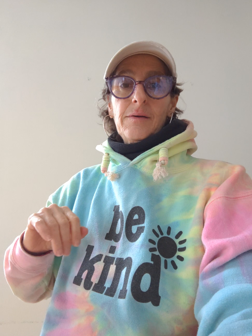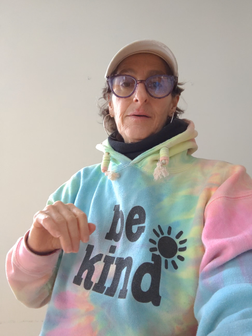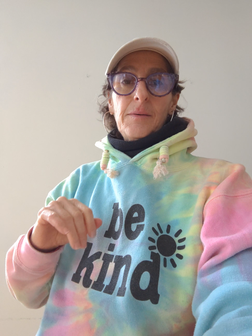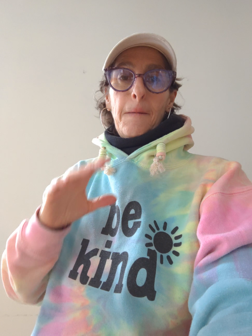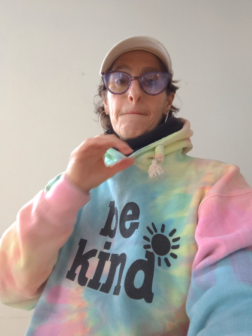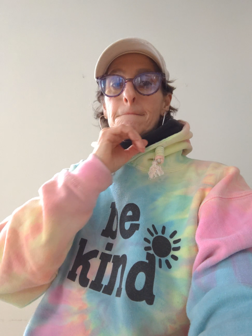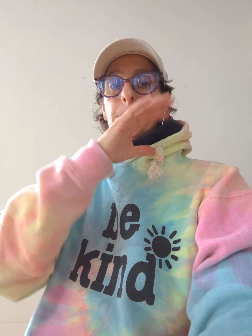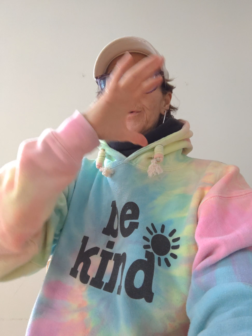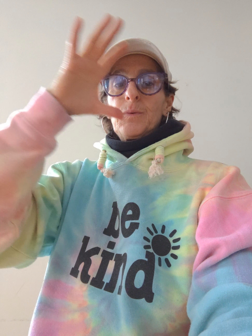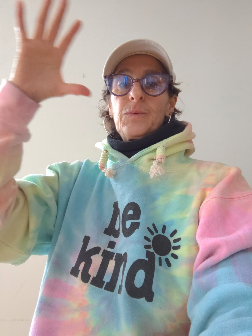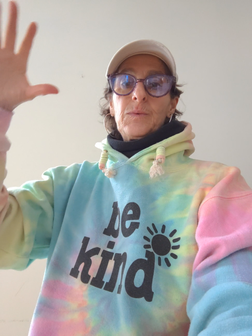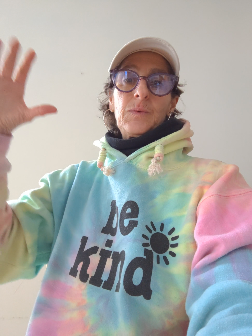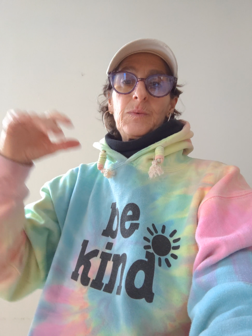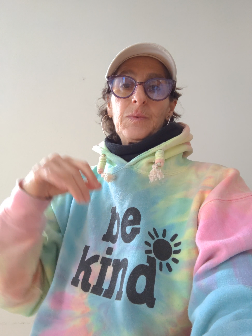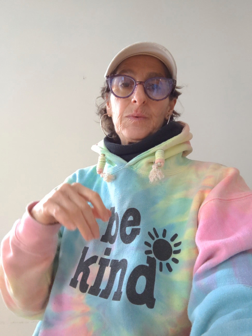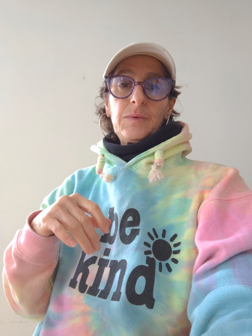balloon